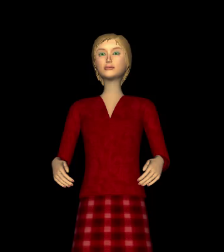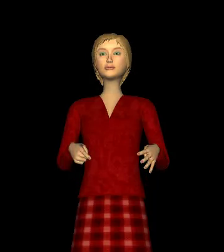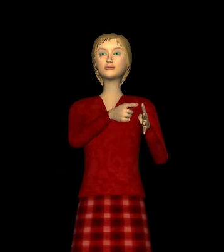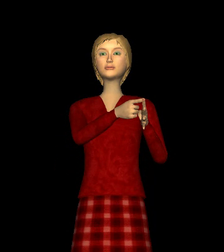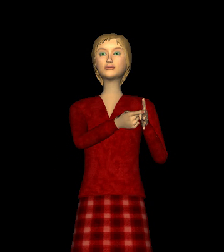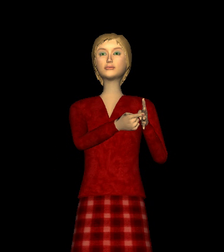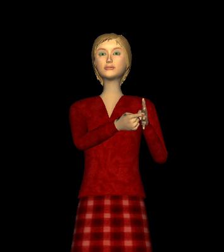موسم